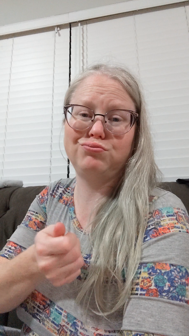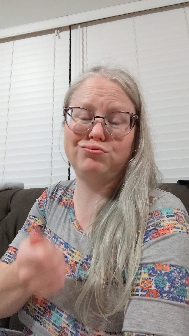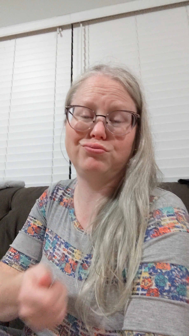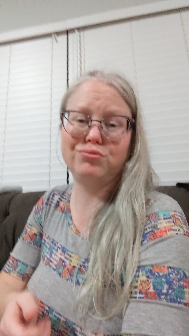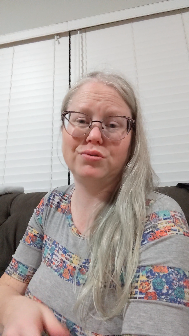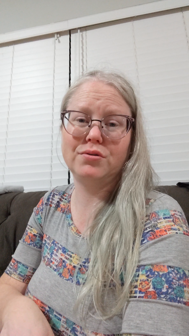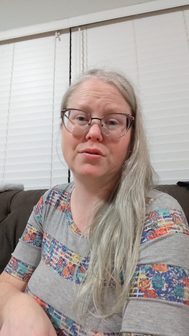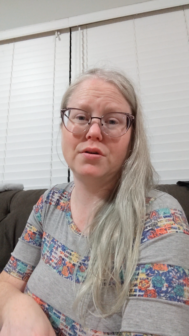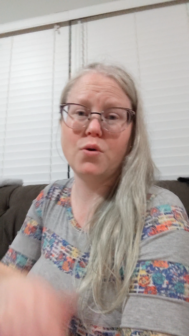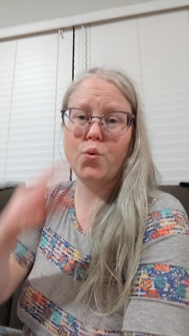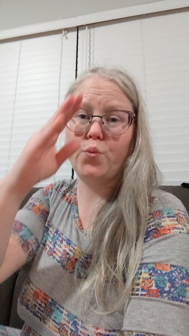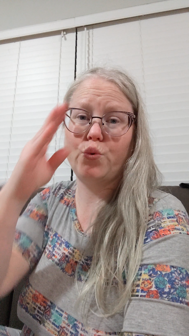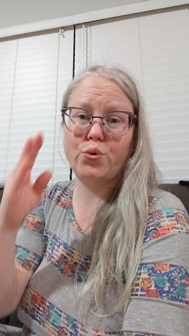roof